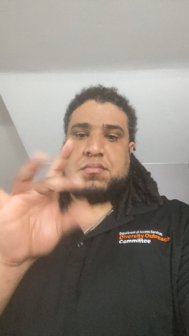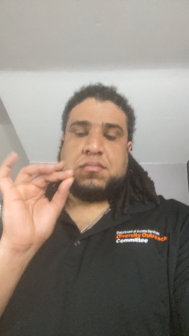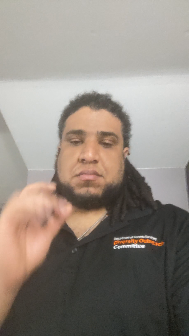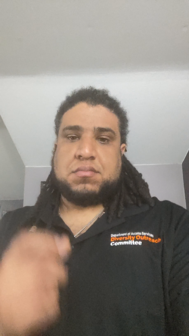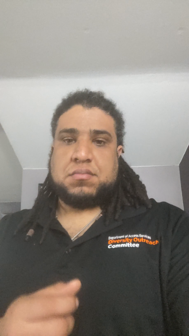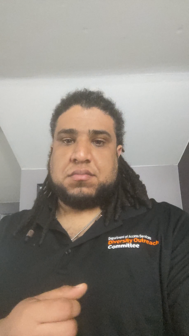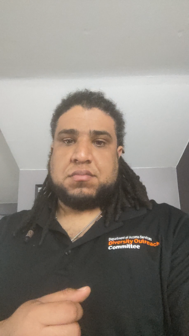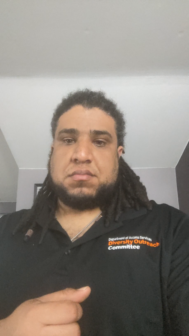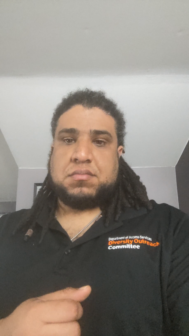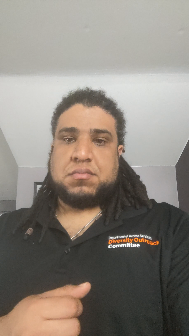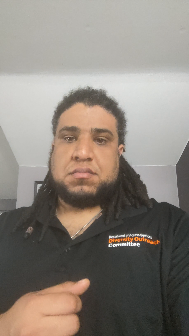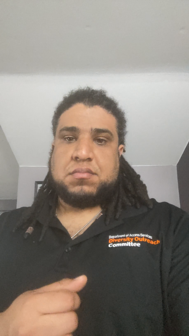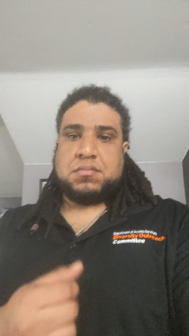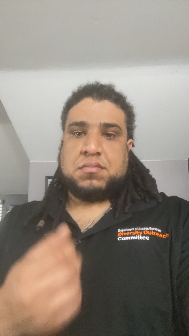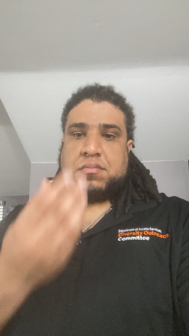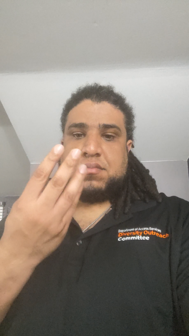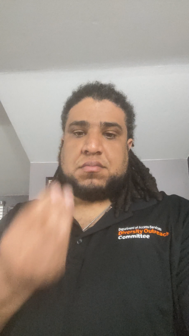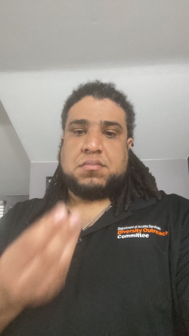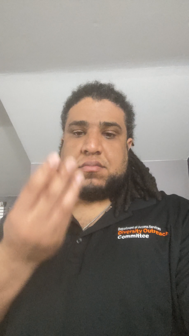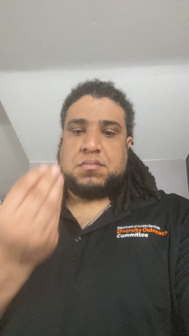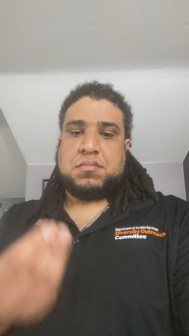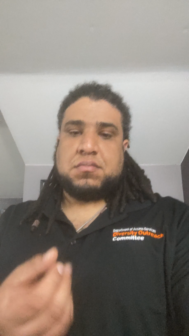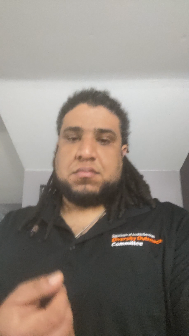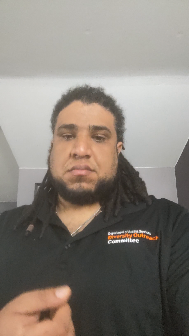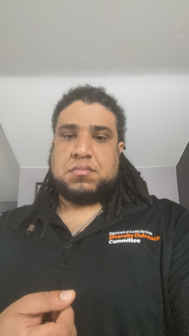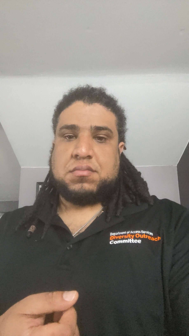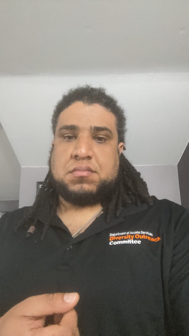gentle